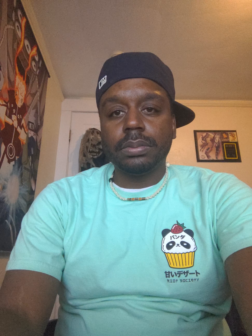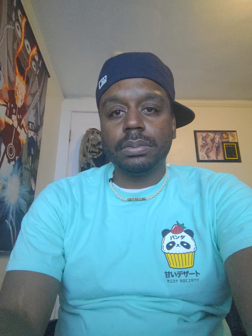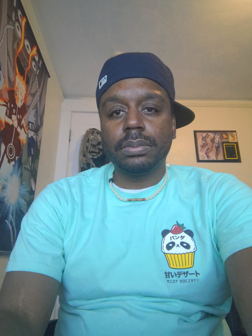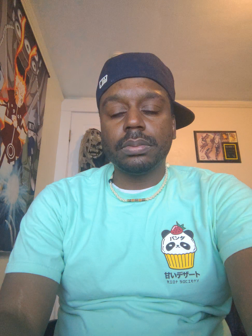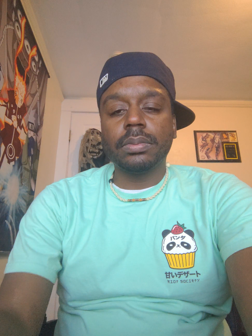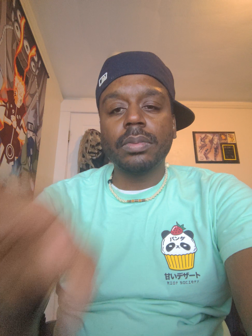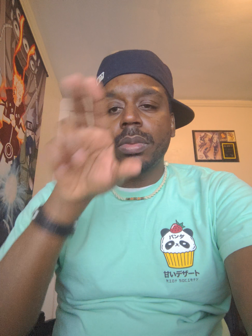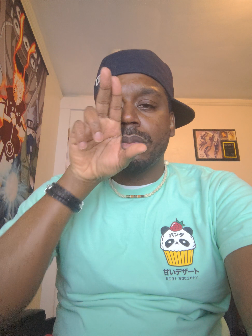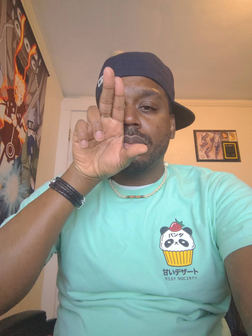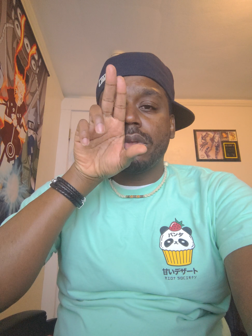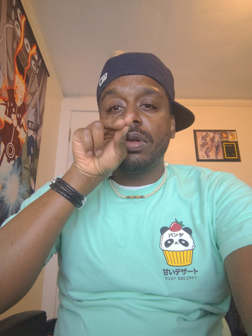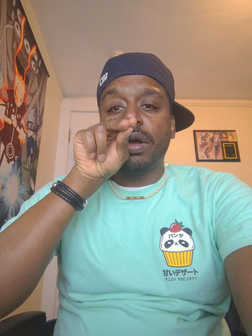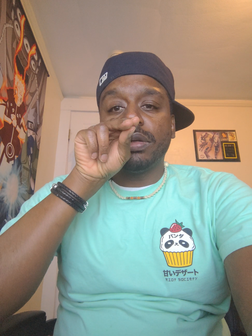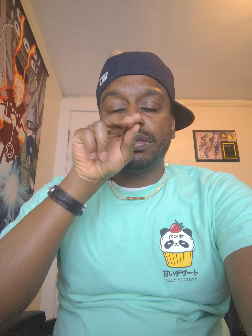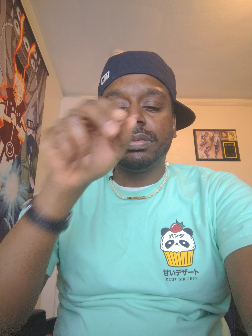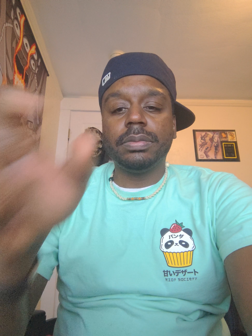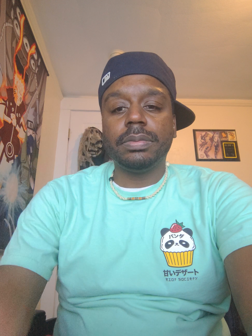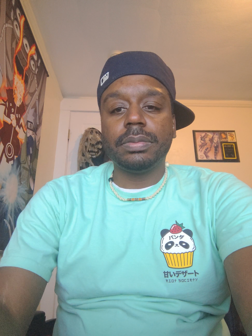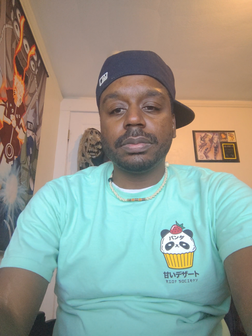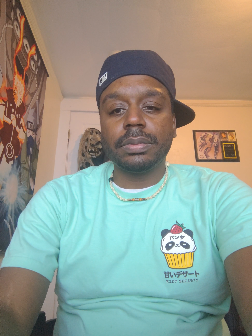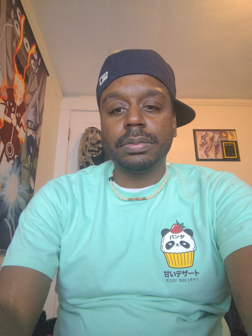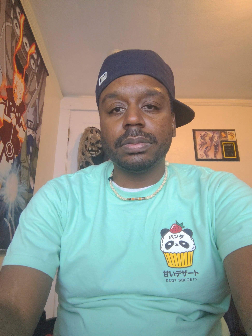duck